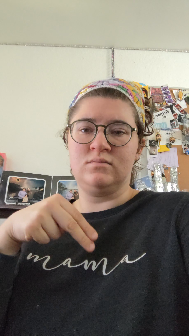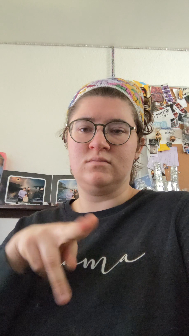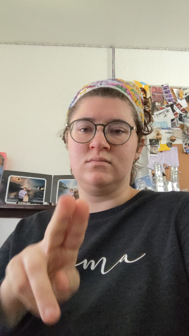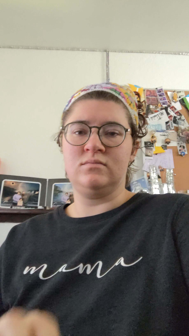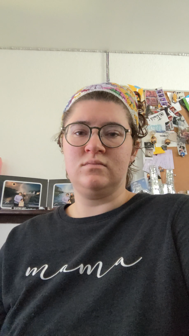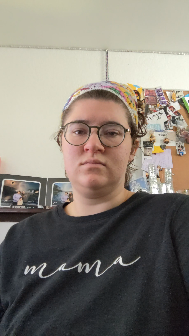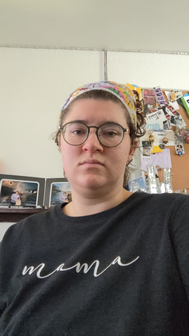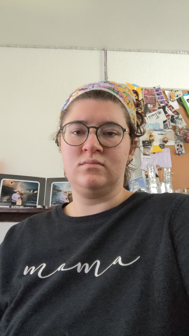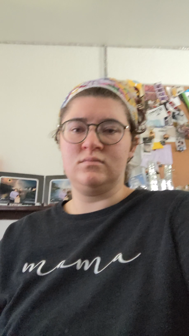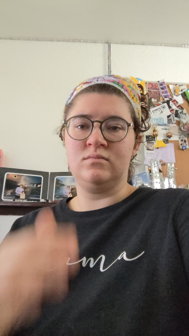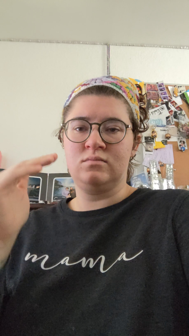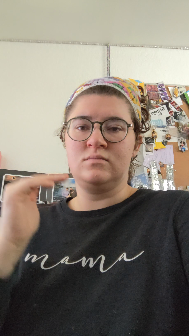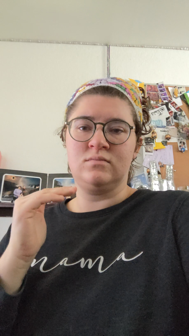short